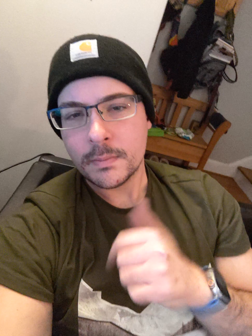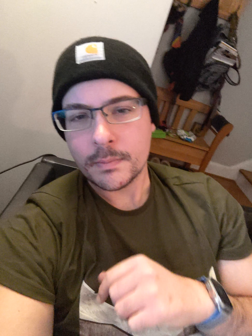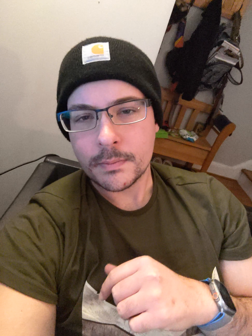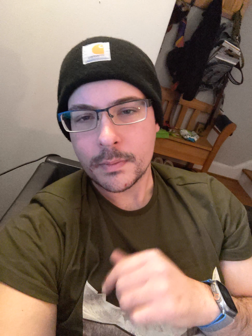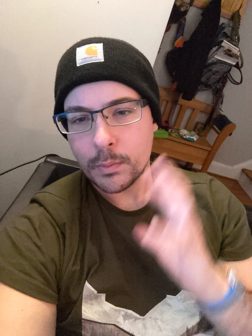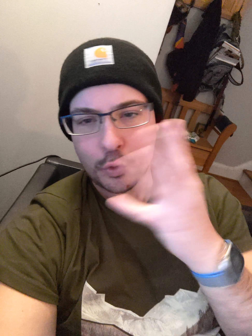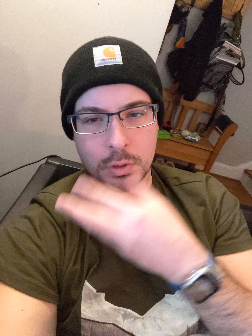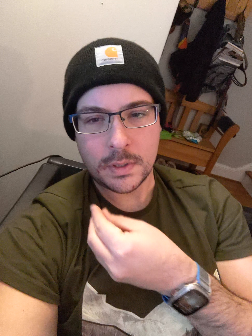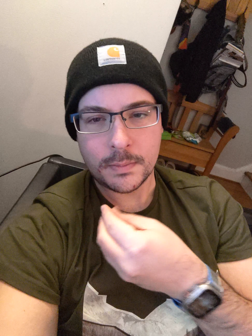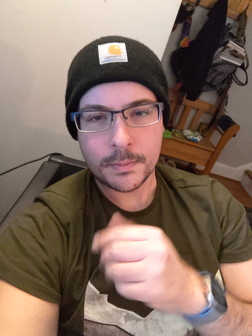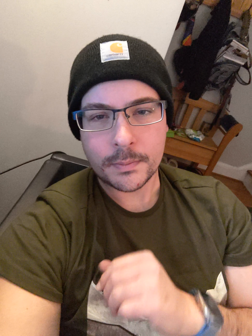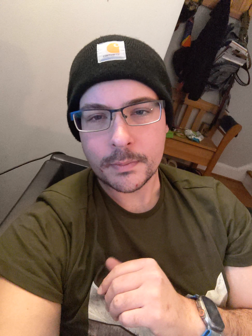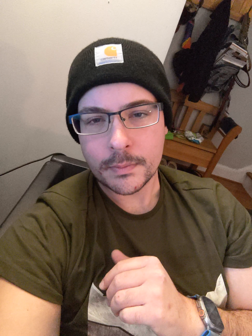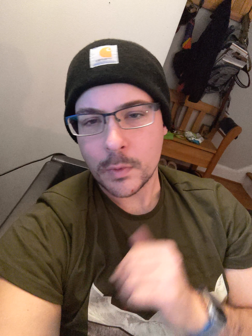pretty